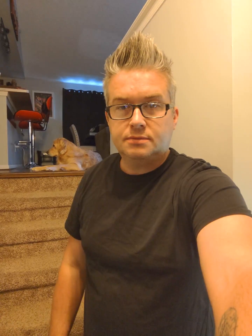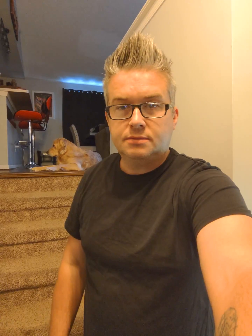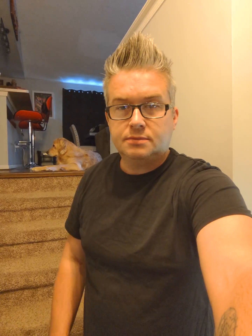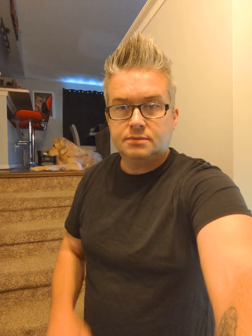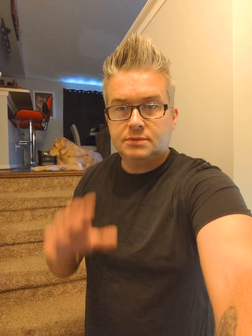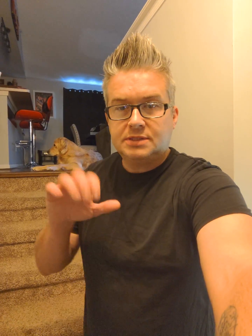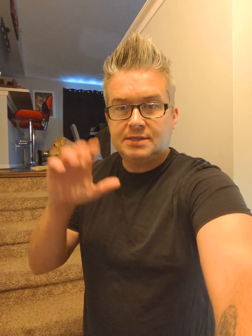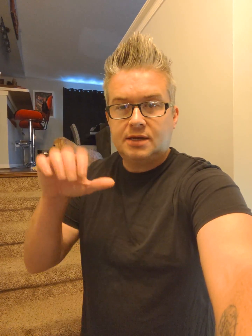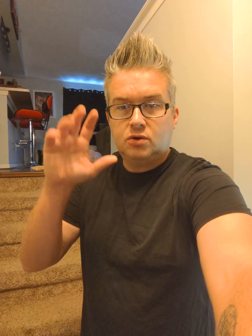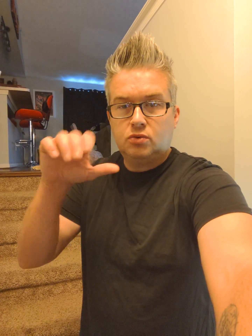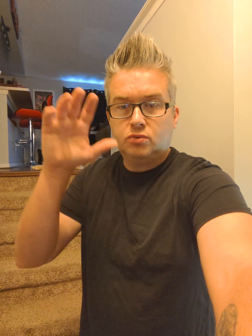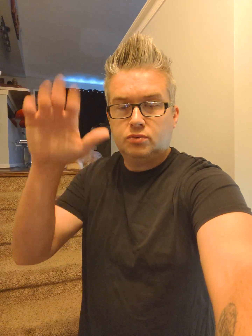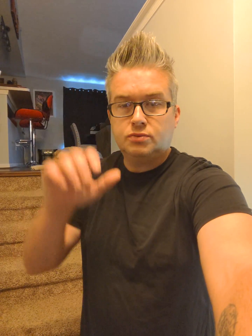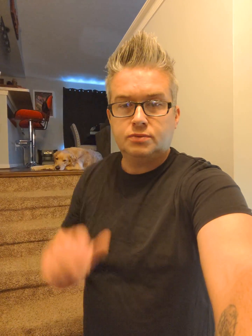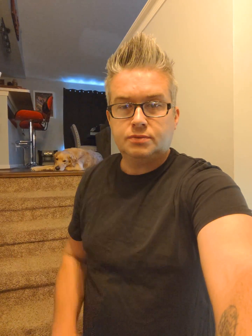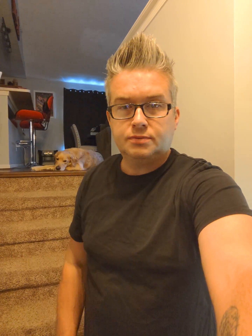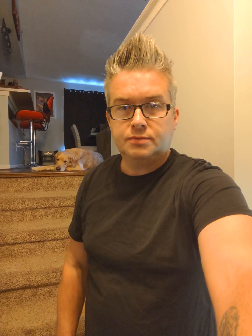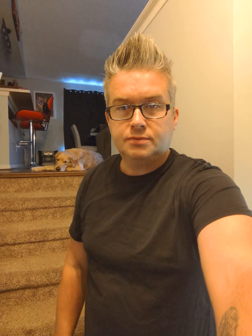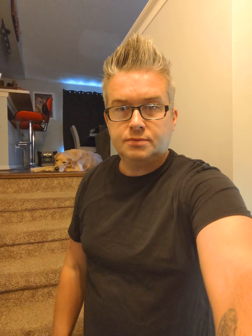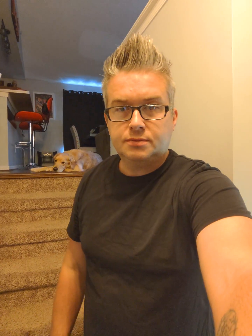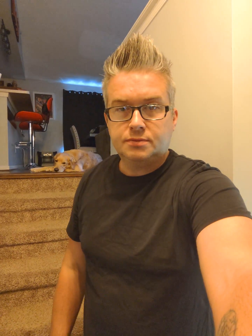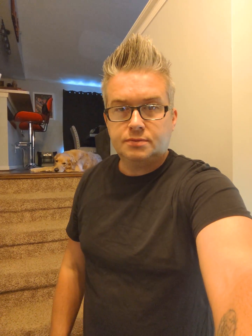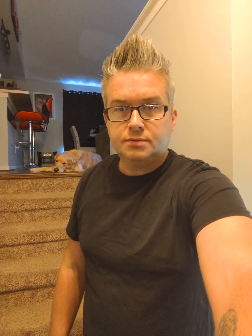climb